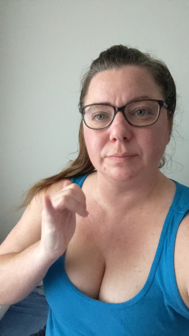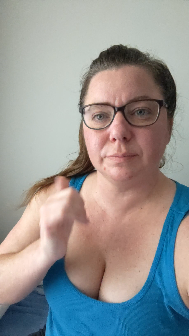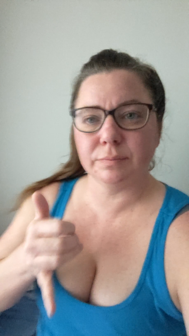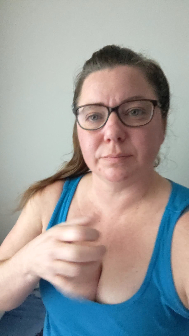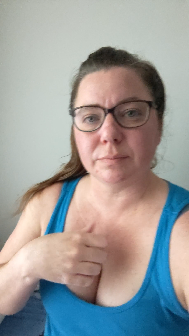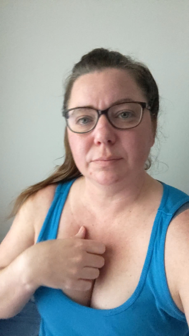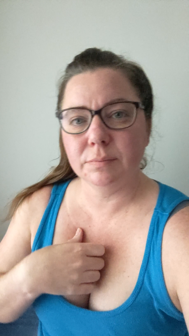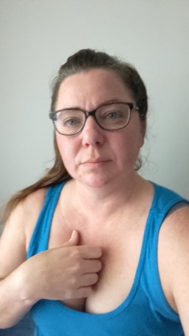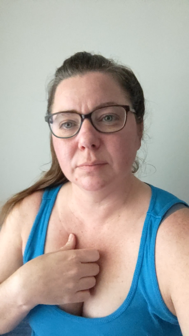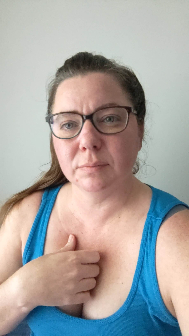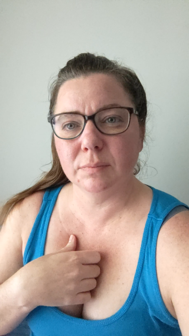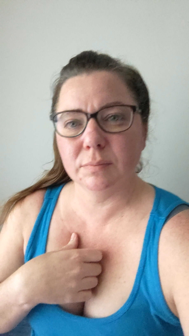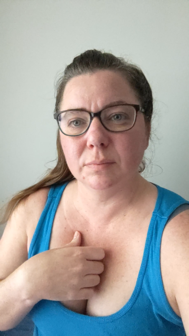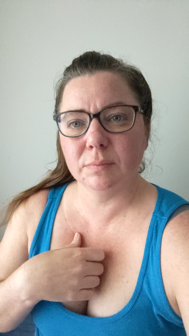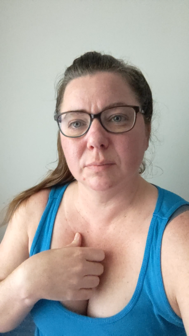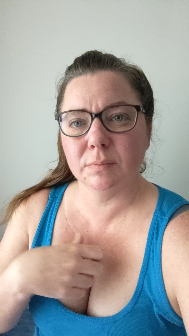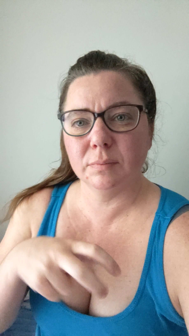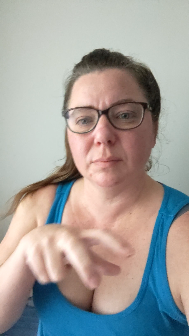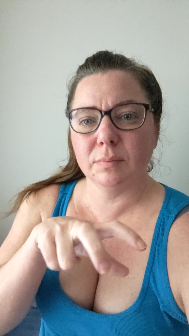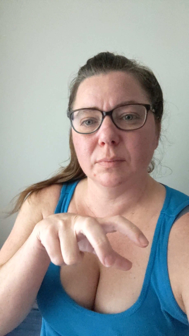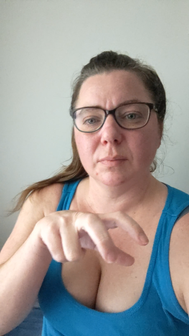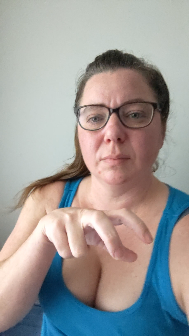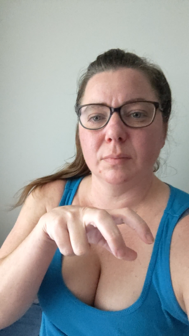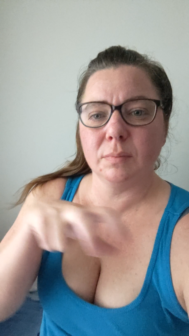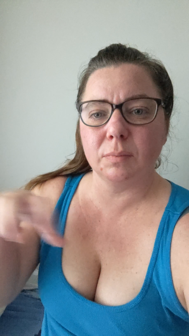porch